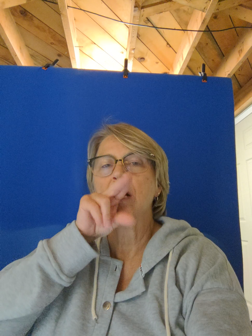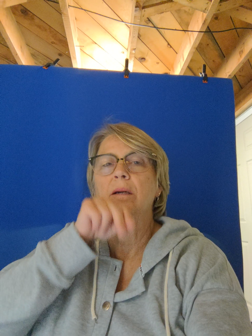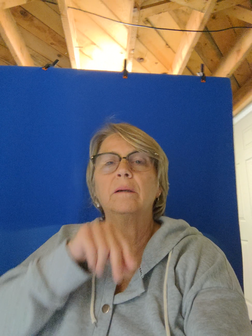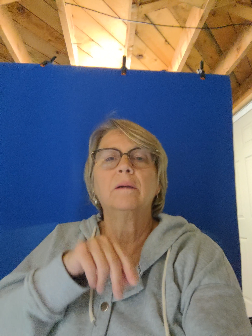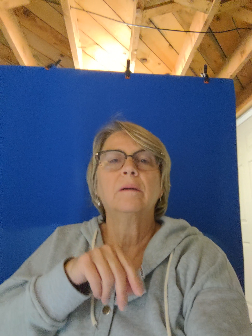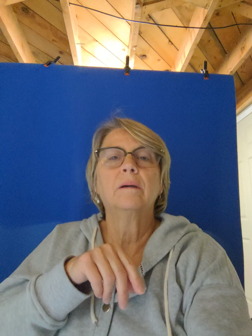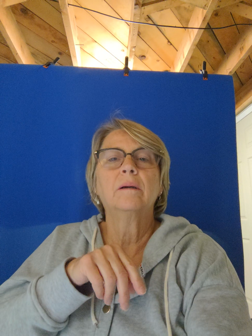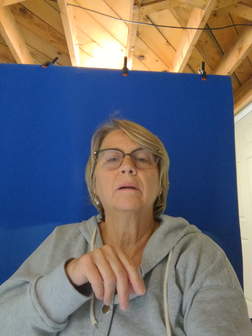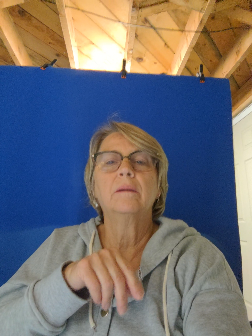duck